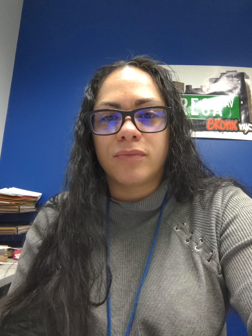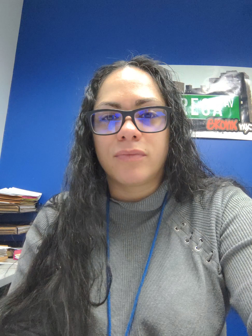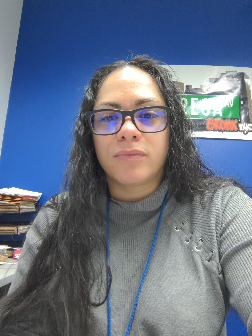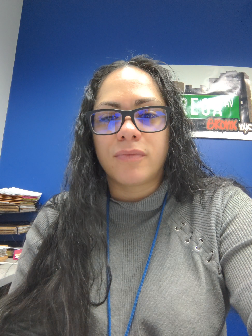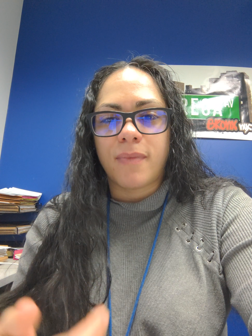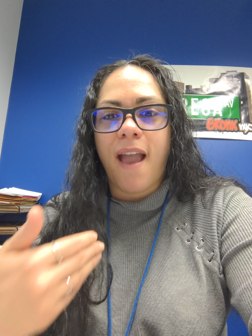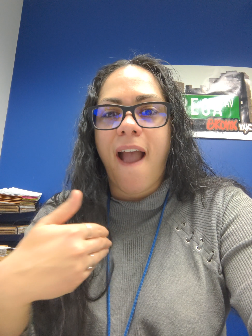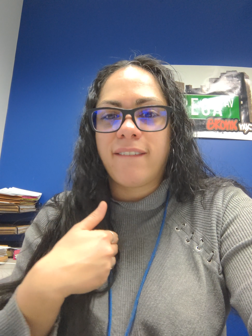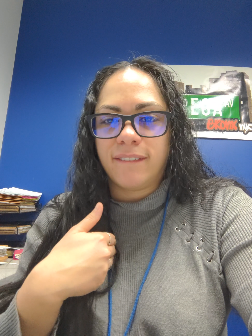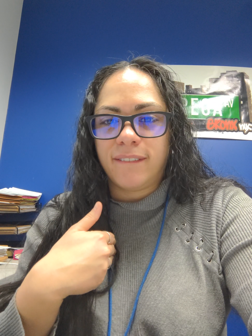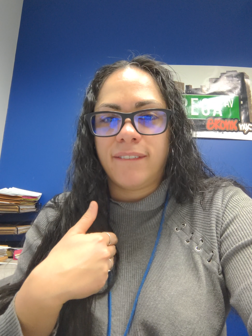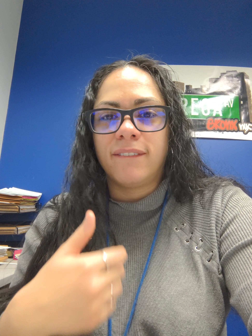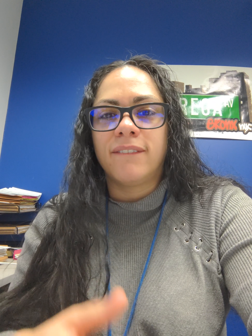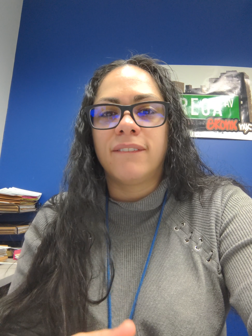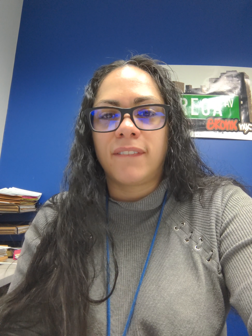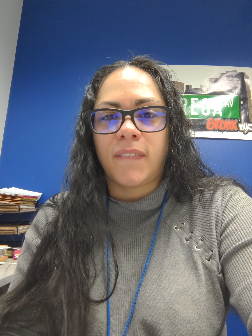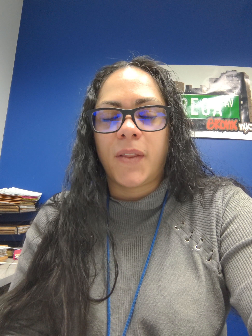have